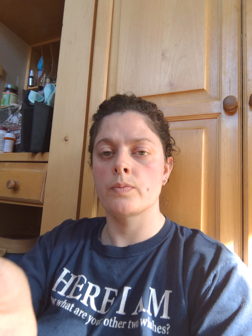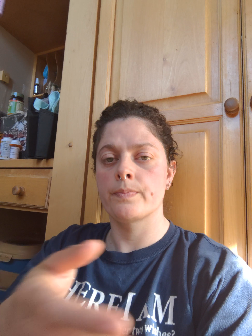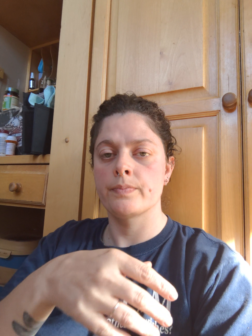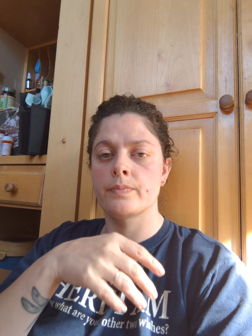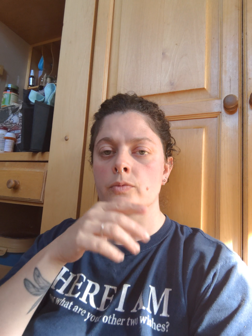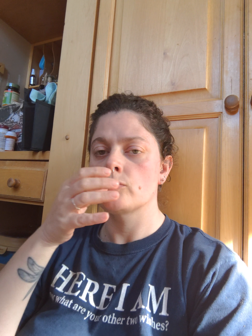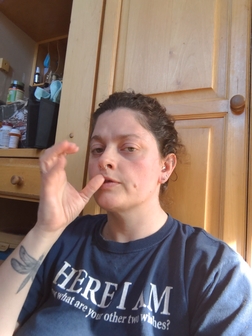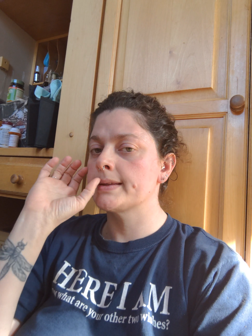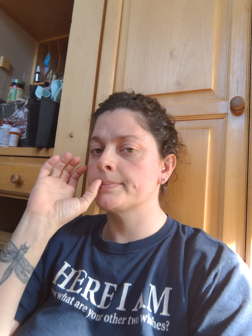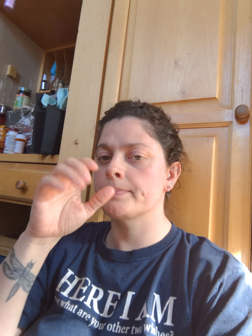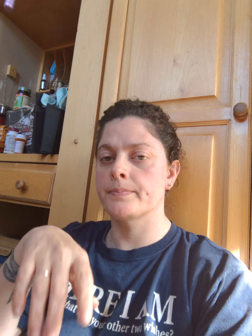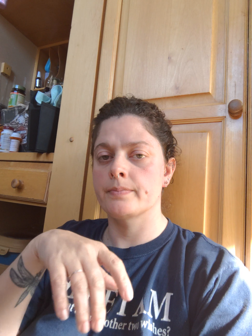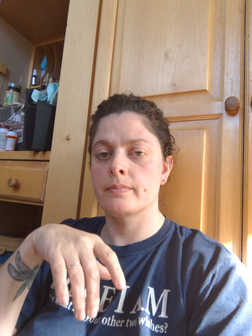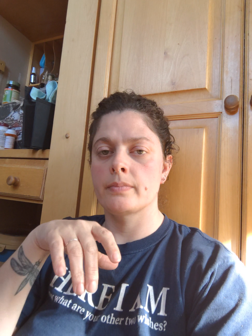drink